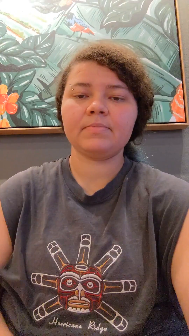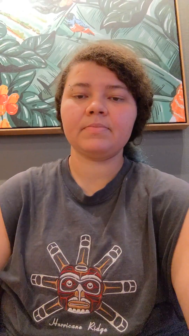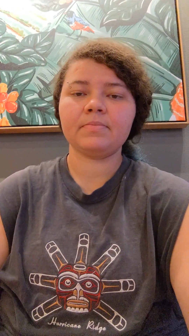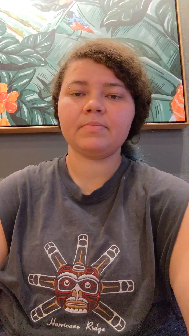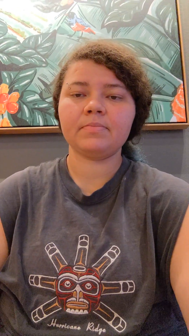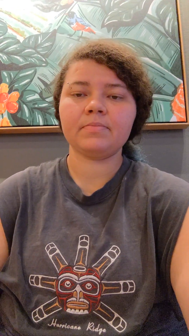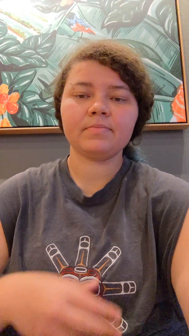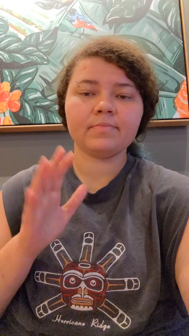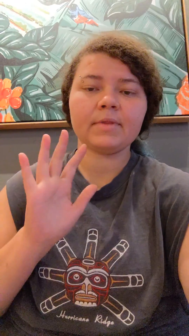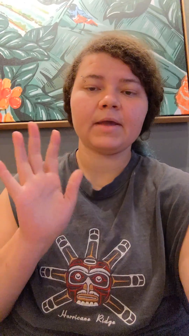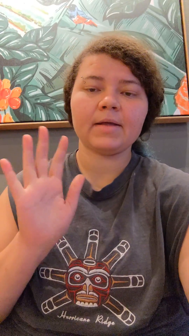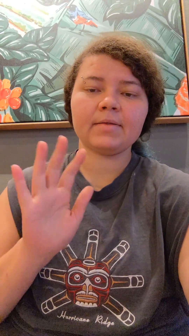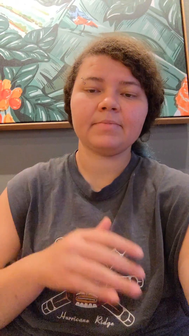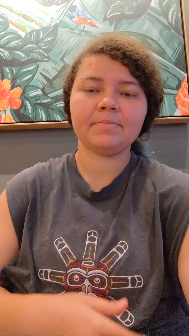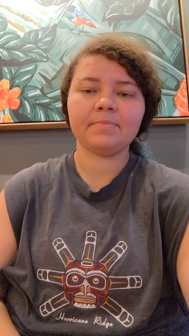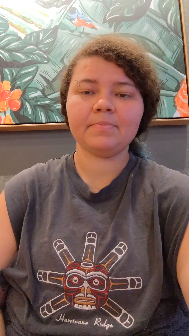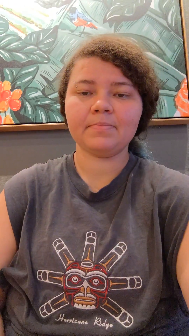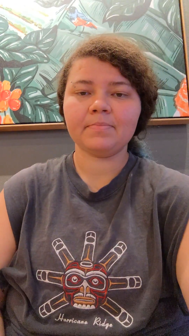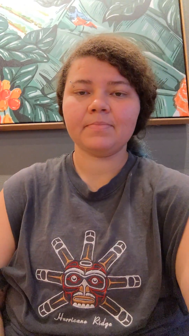hi